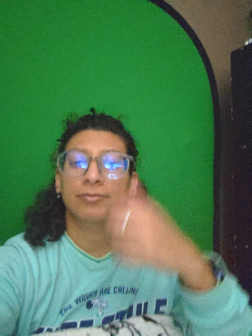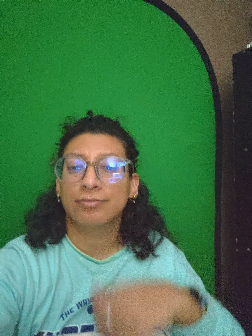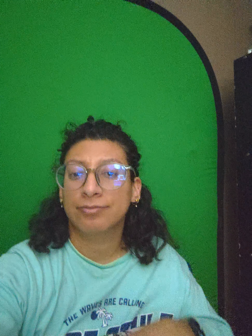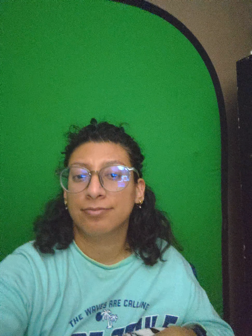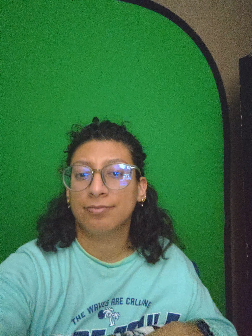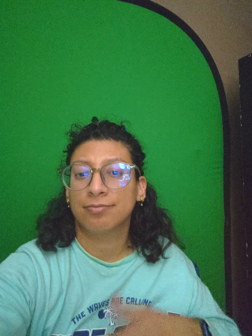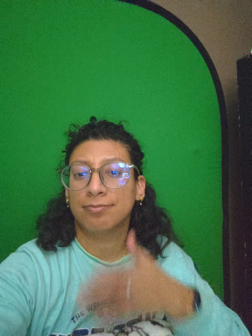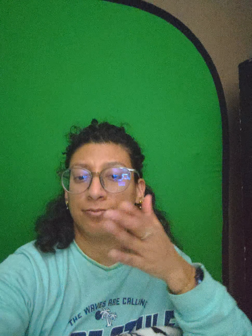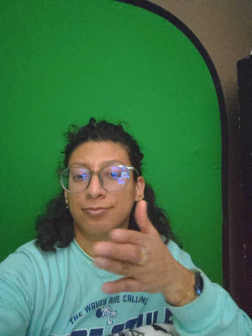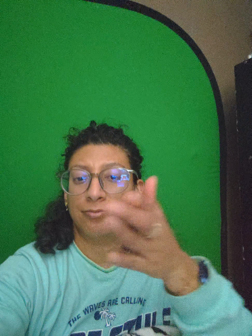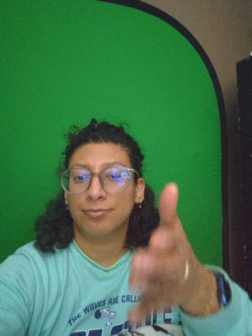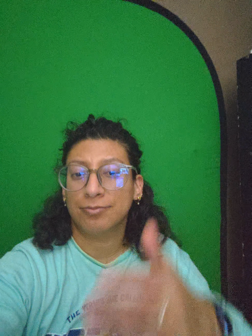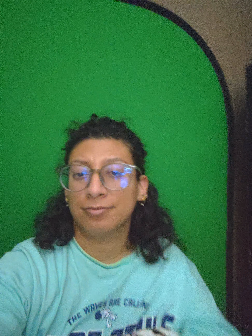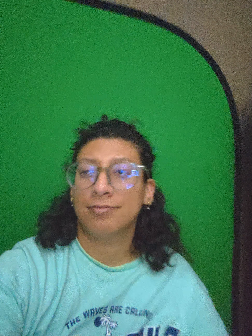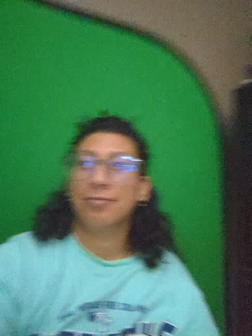boat